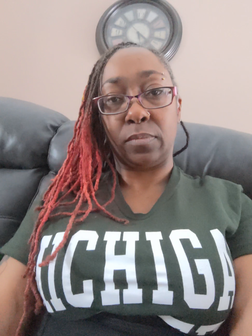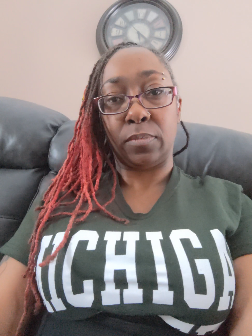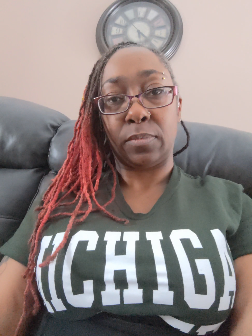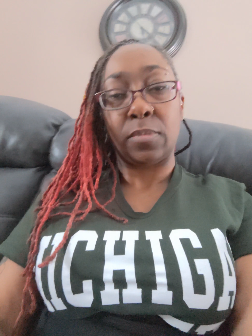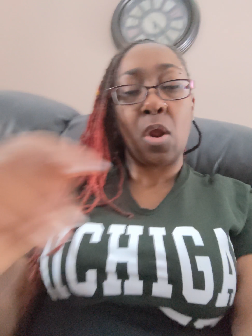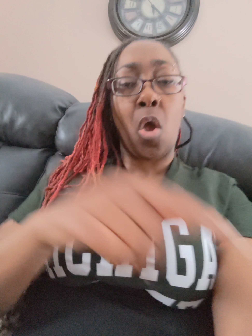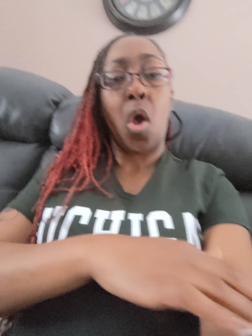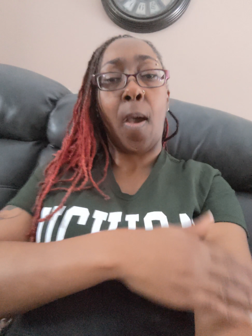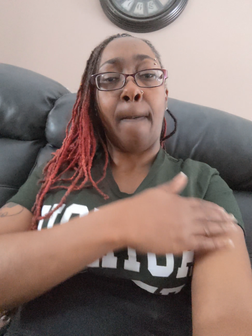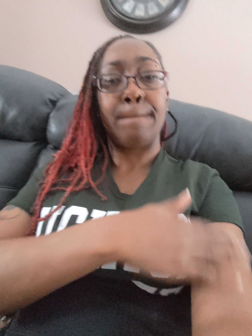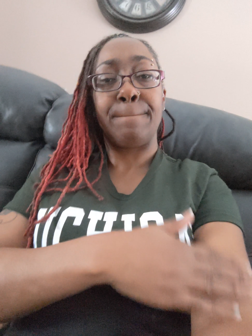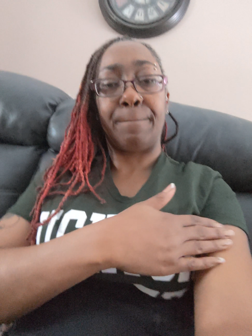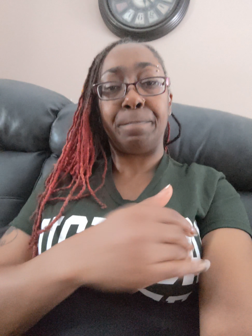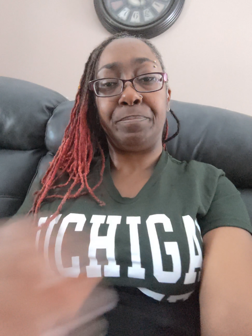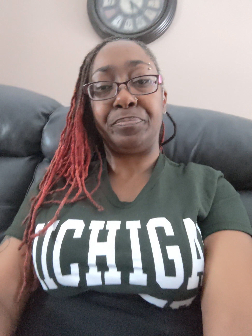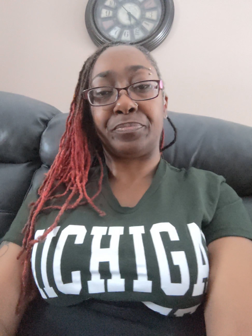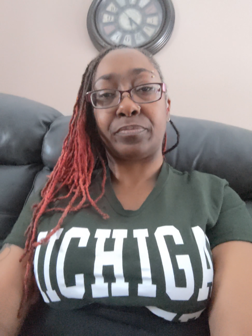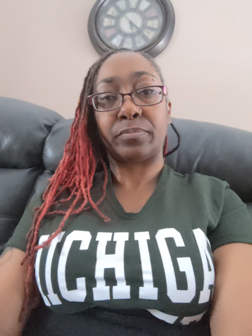arm